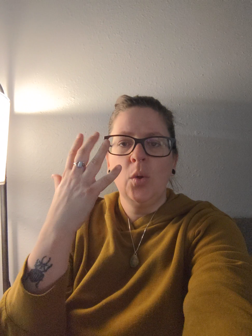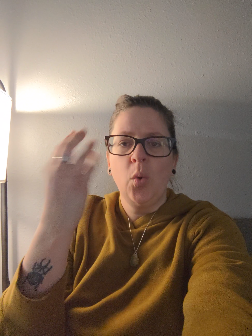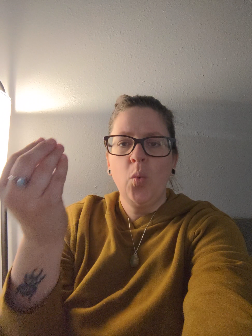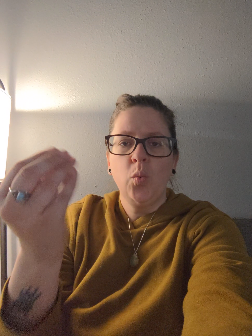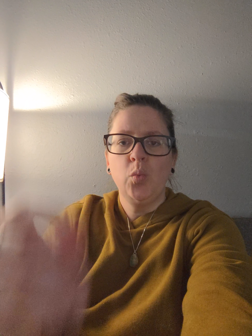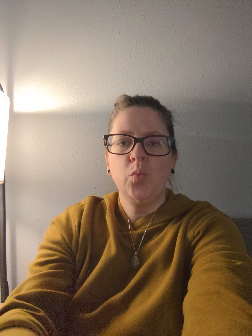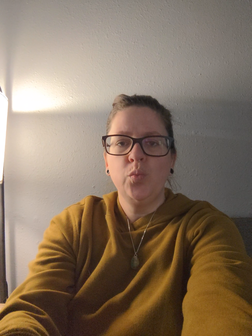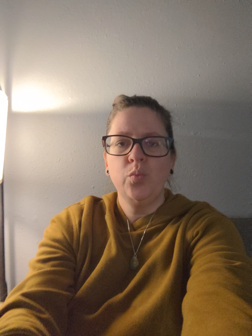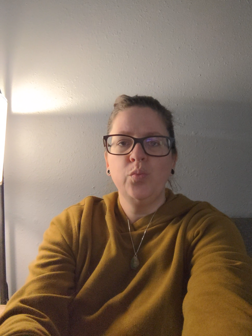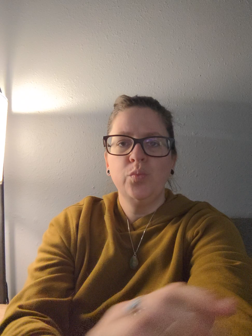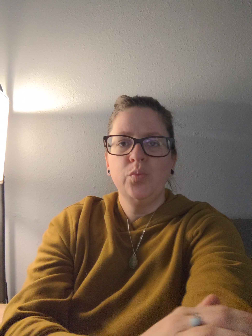go